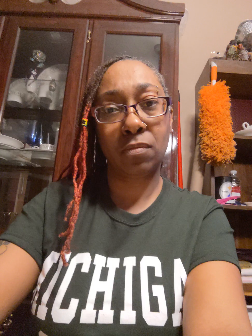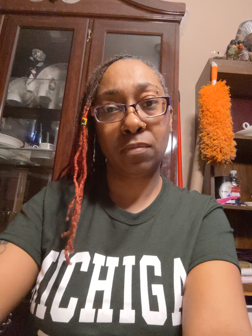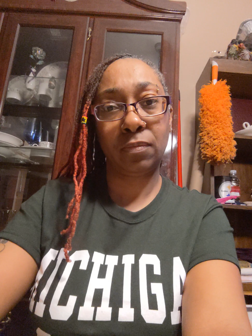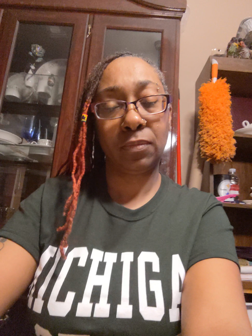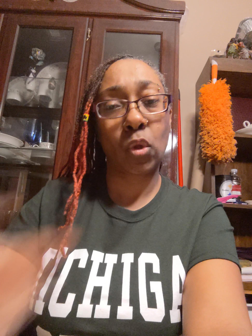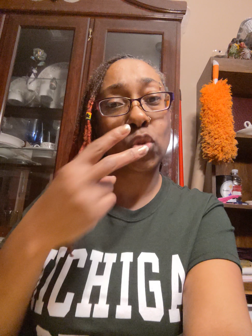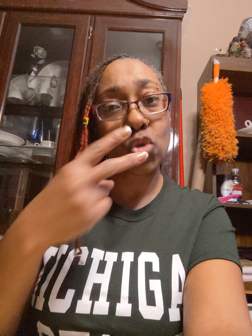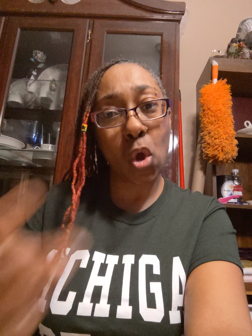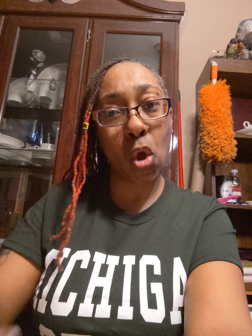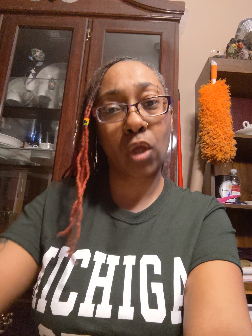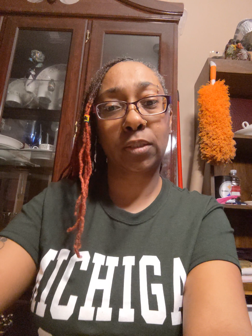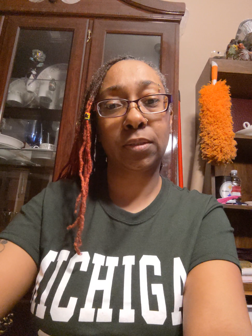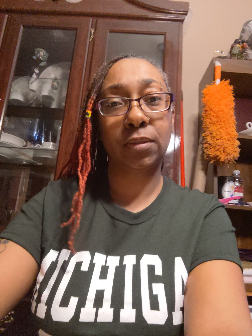look